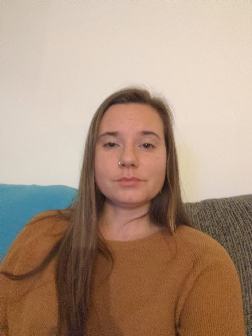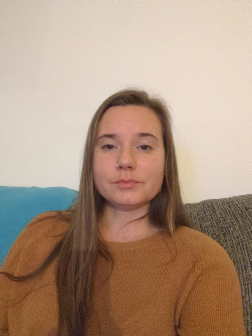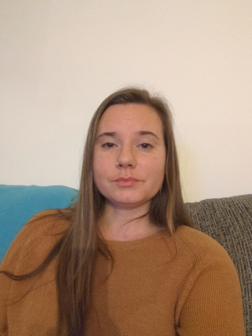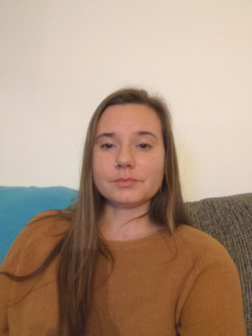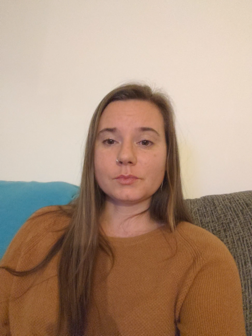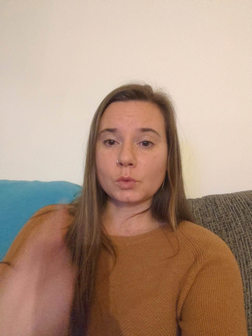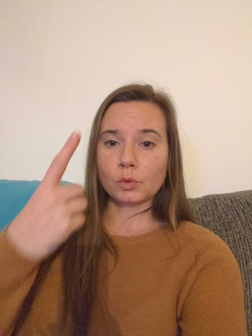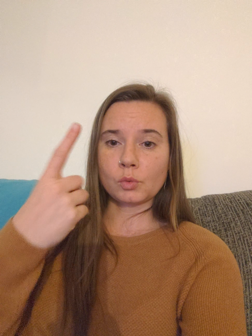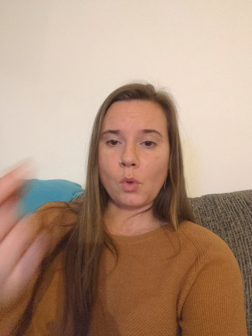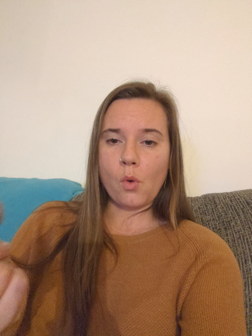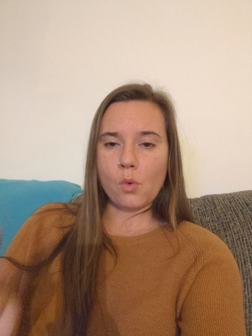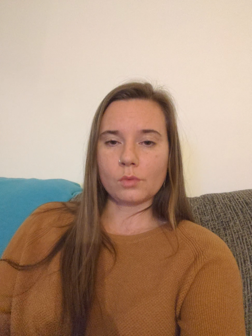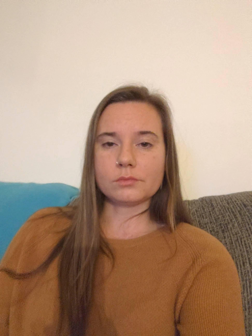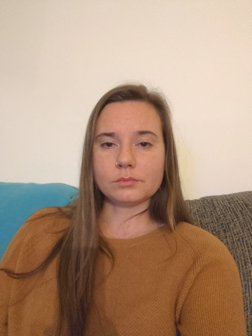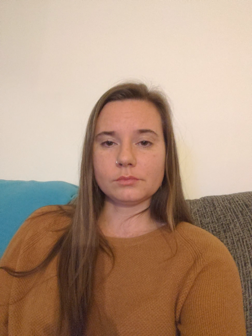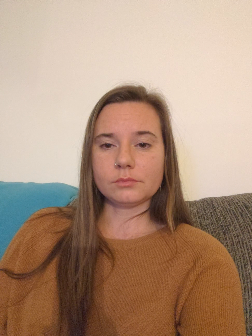go